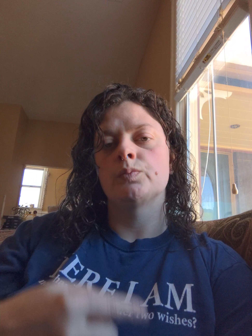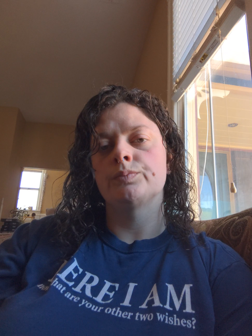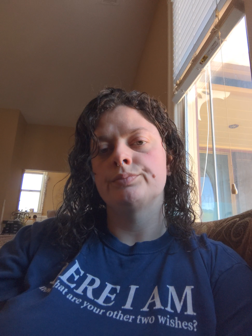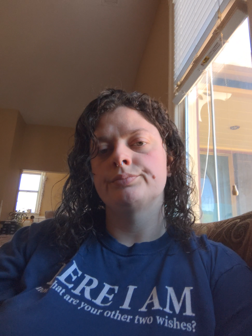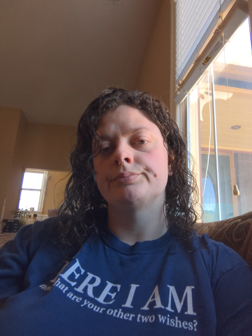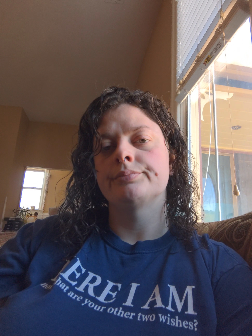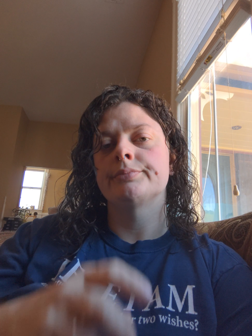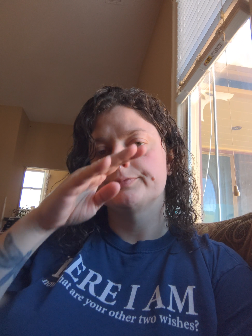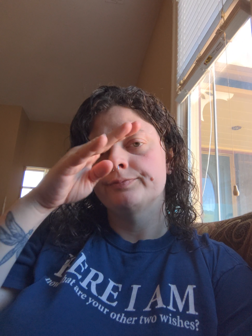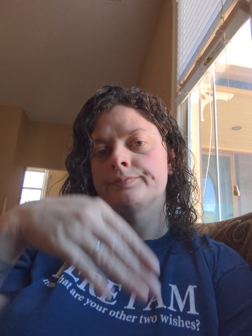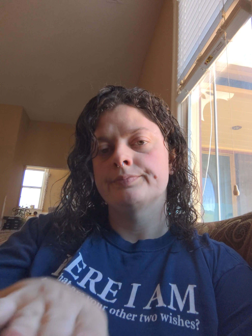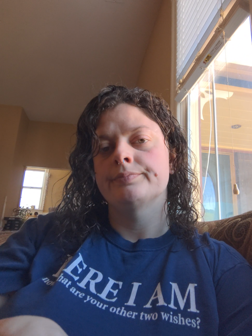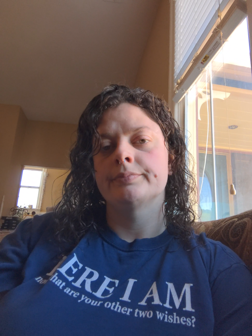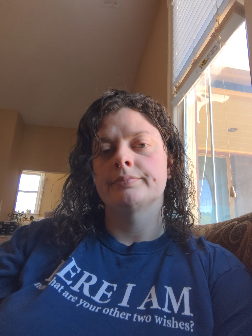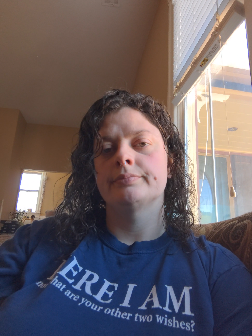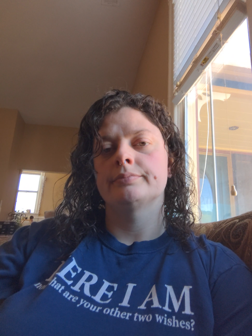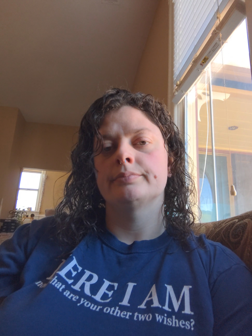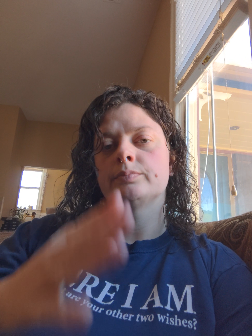elephant